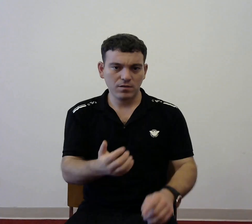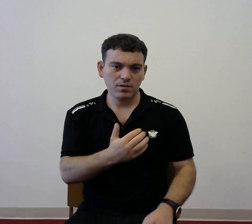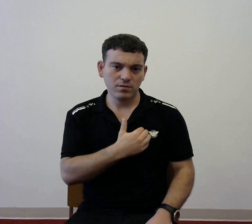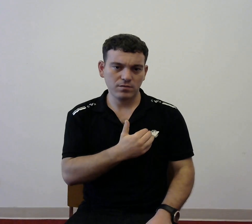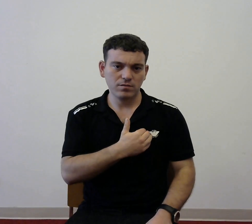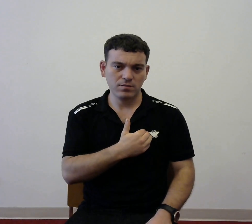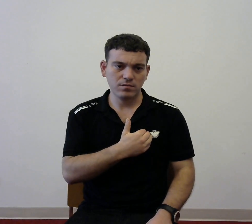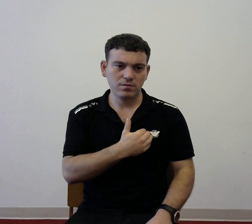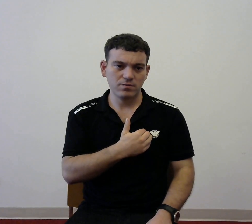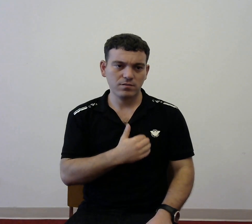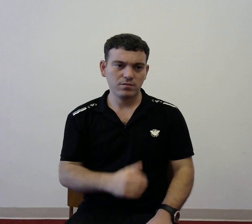istəmək